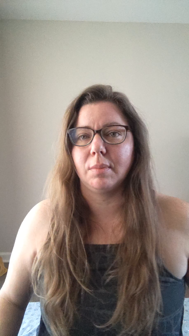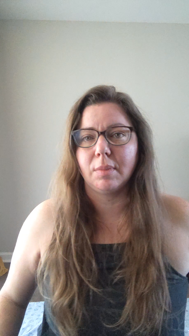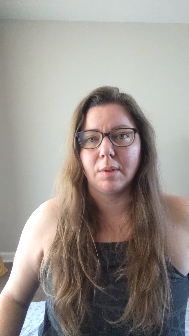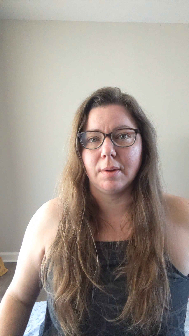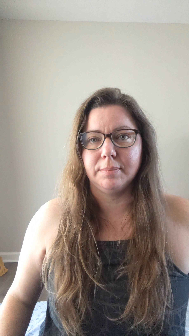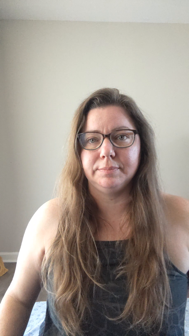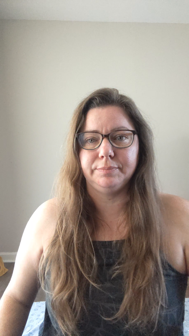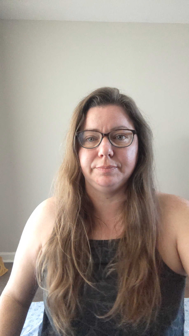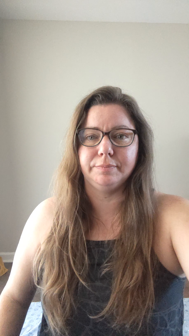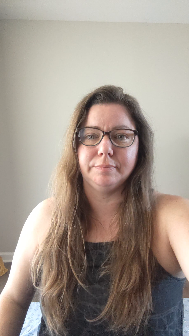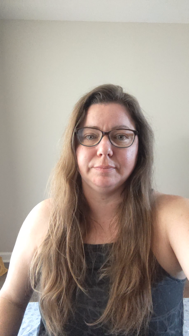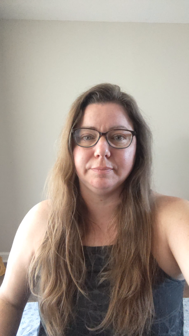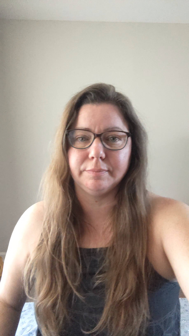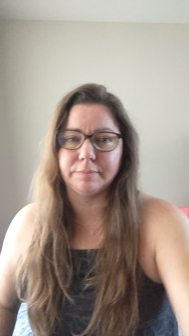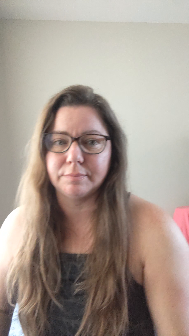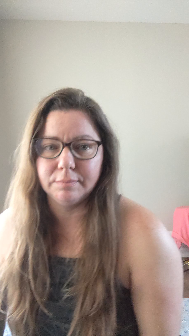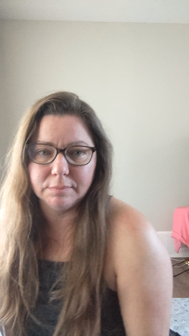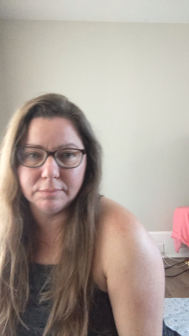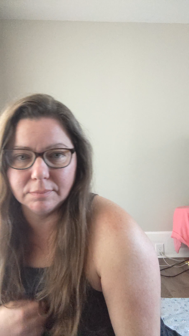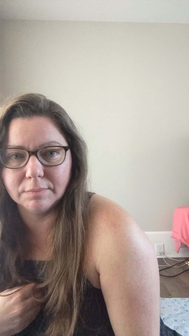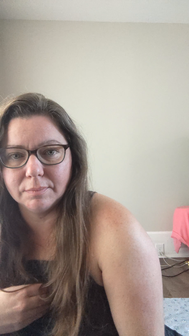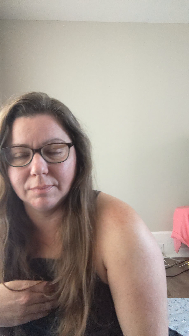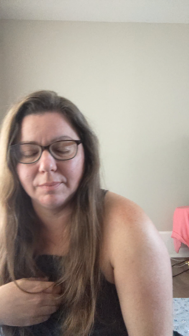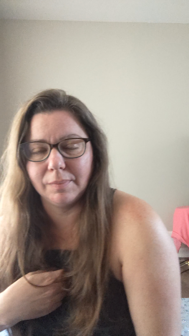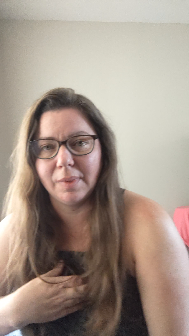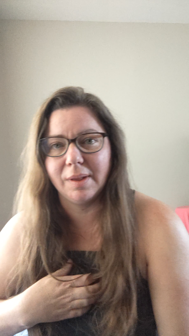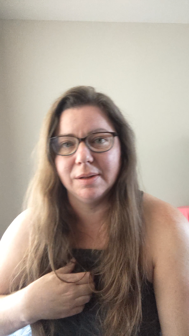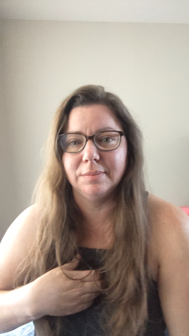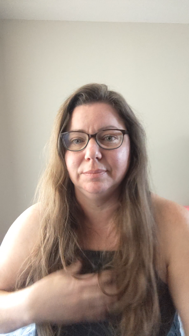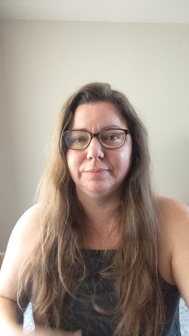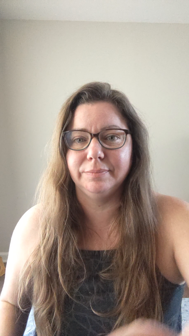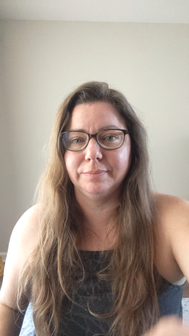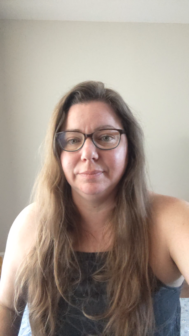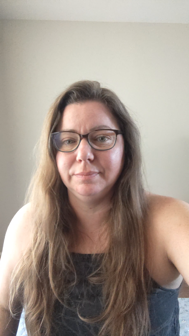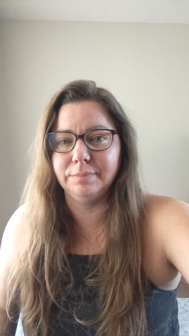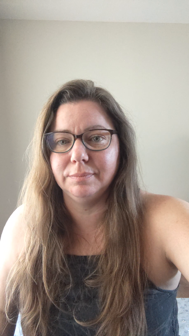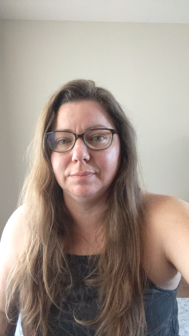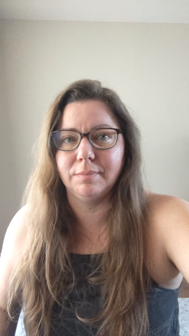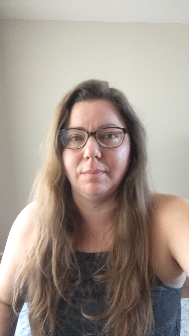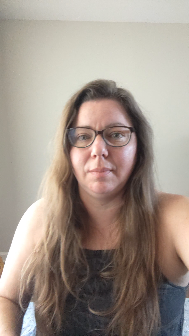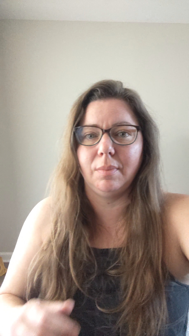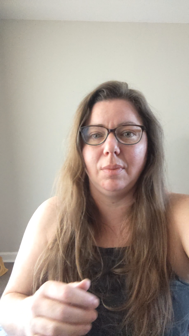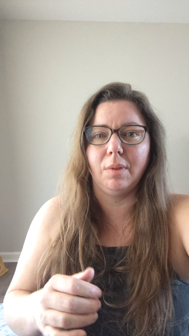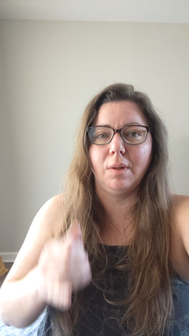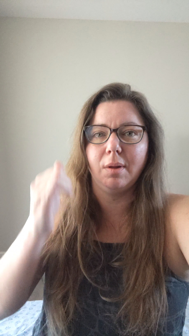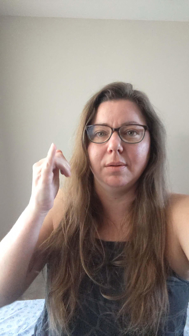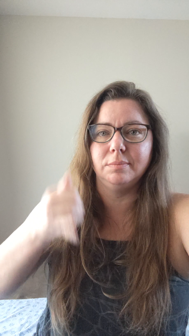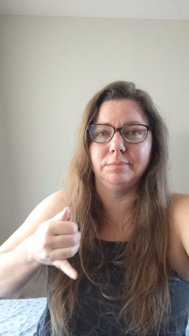last